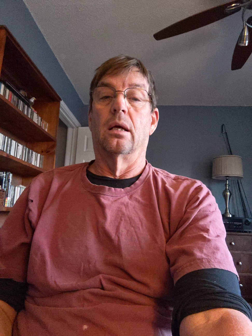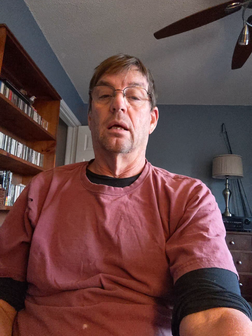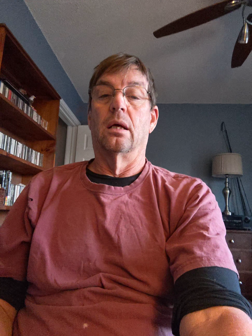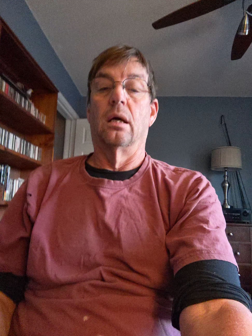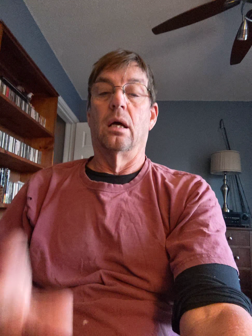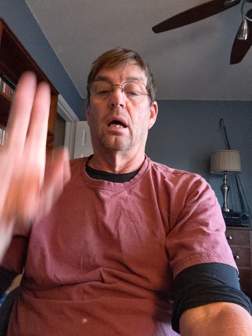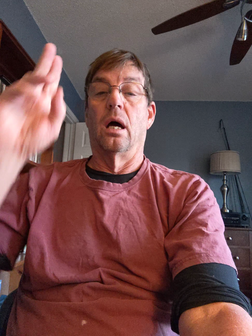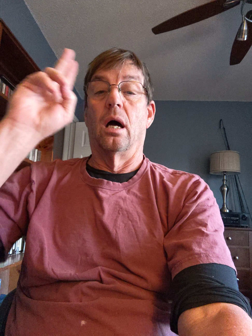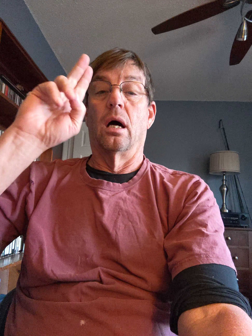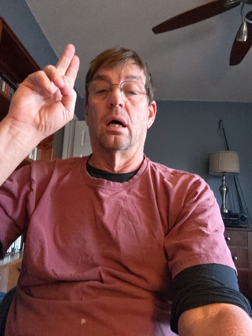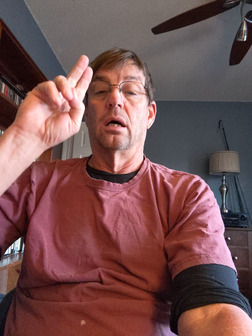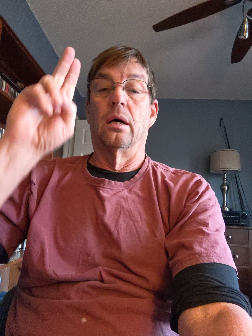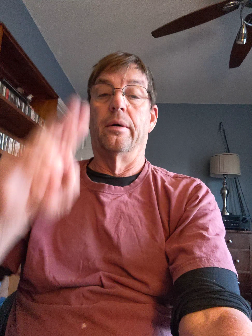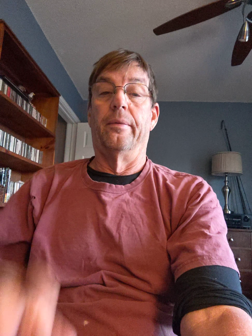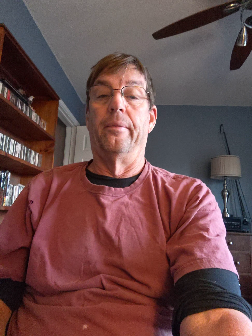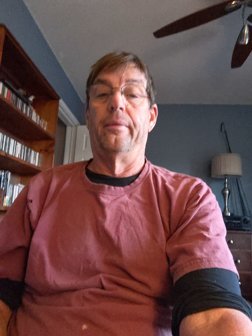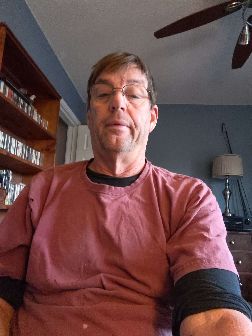uncle